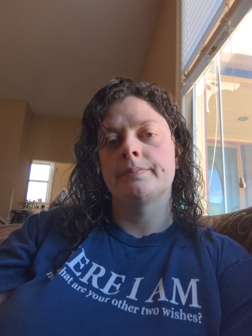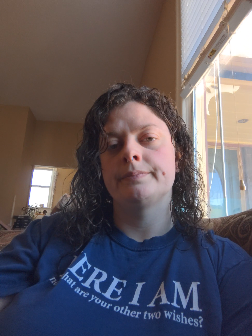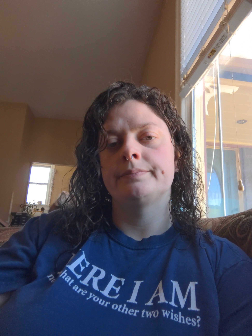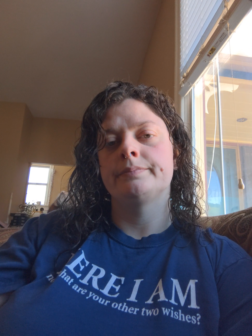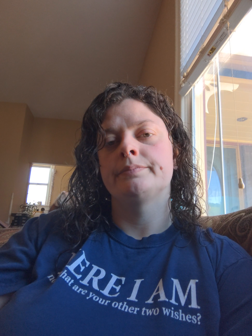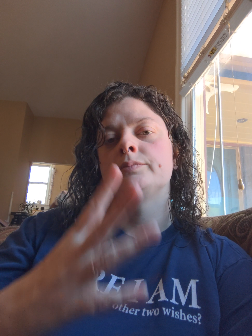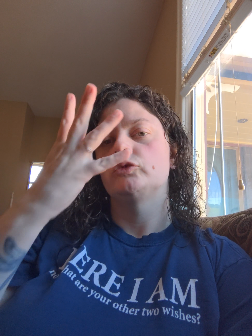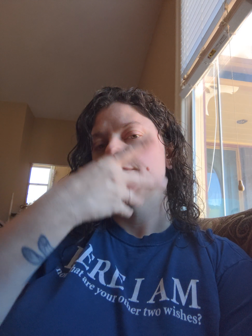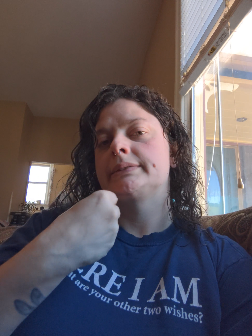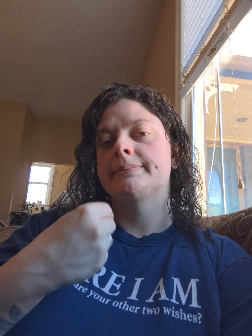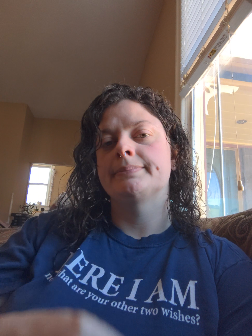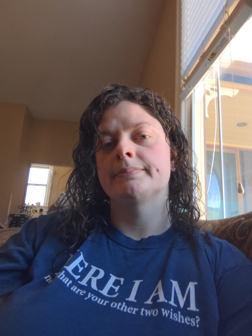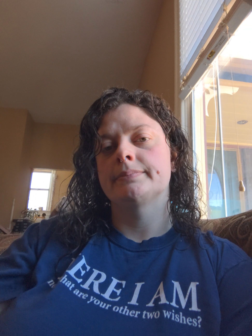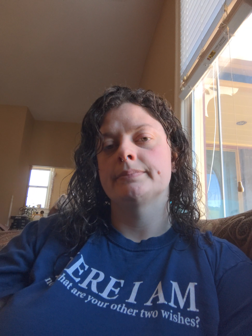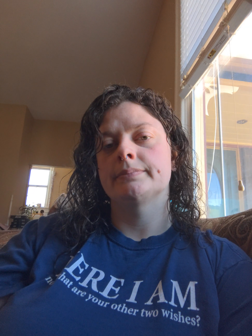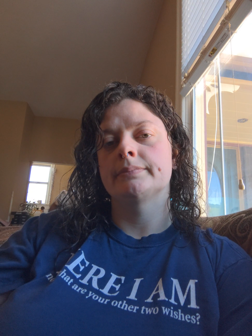pretty